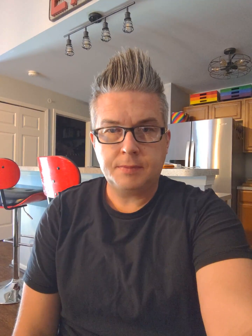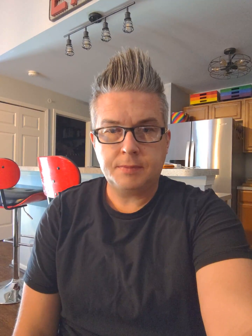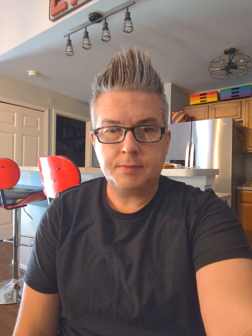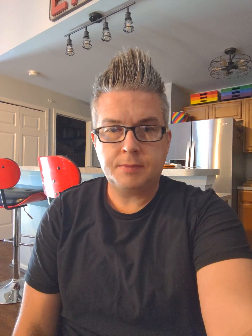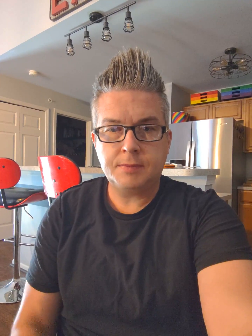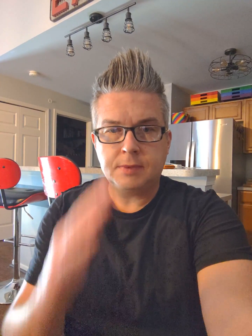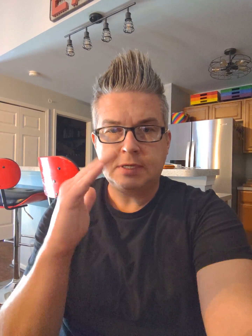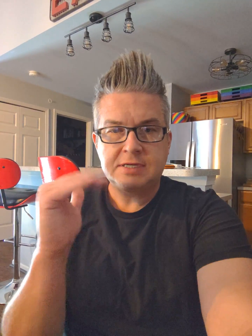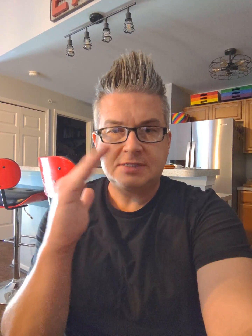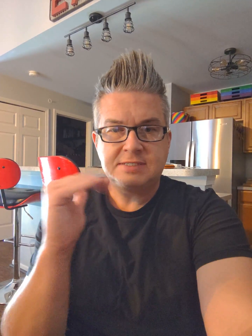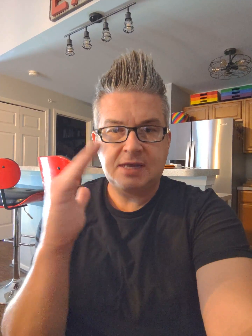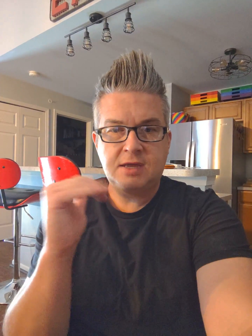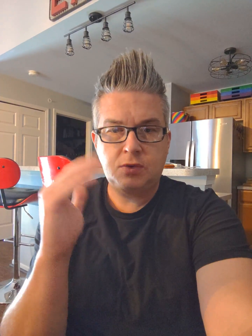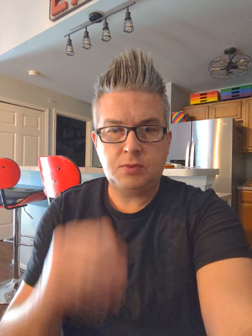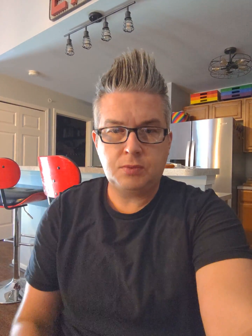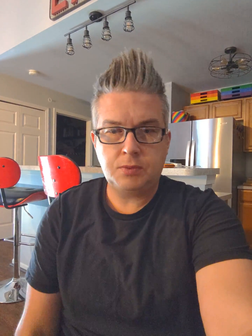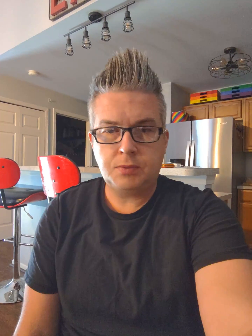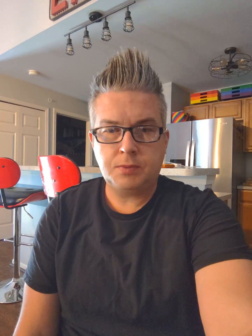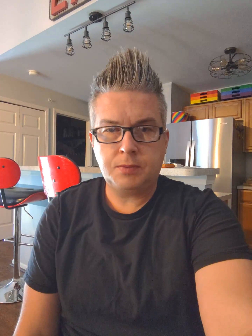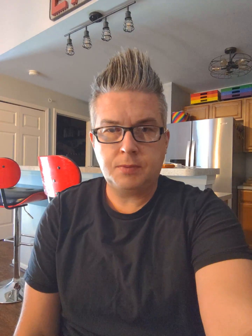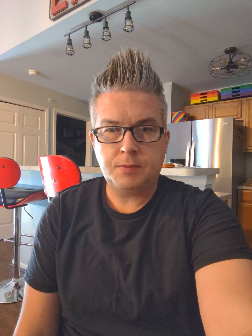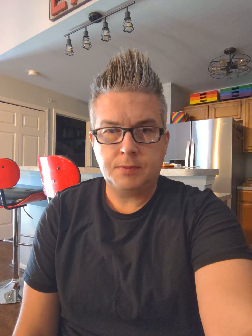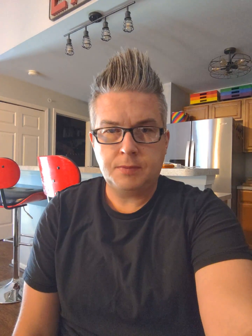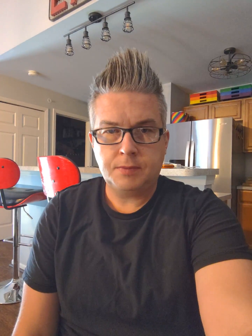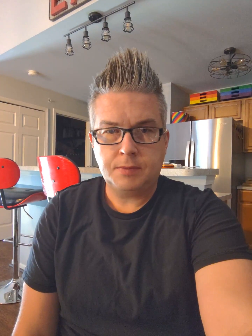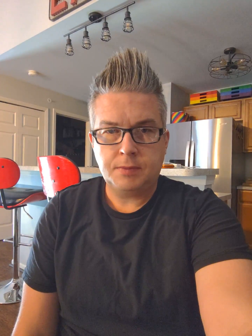downtown